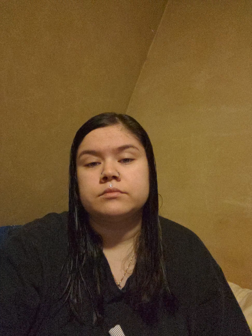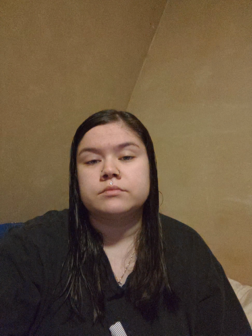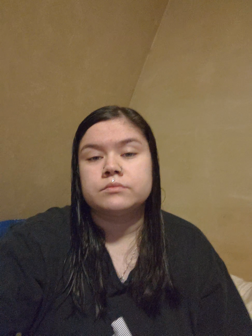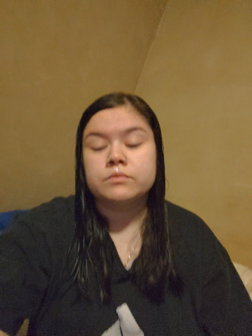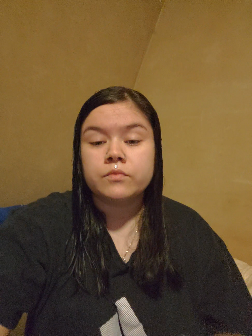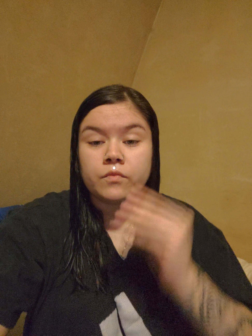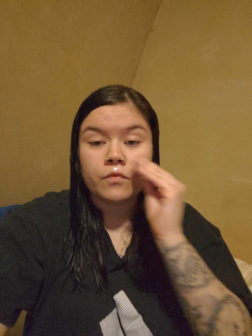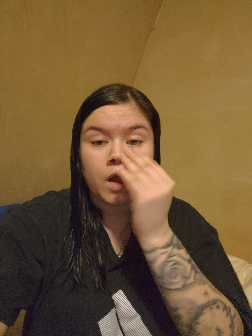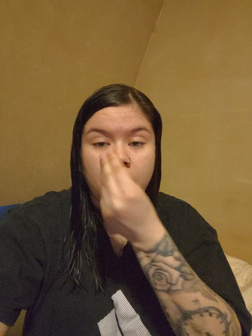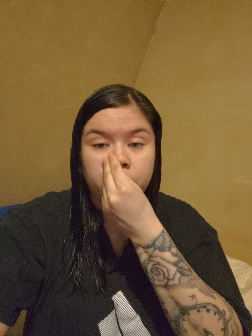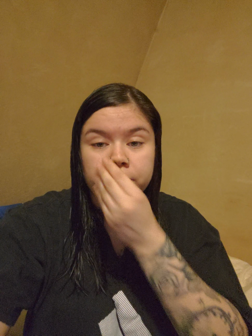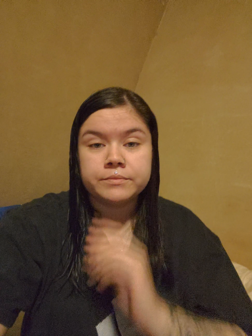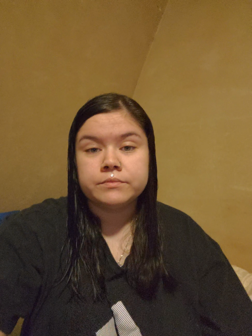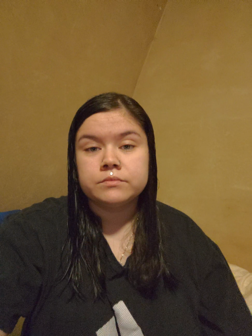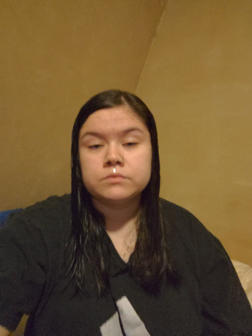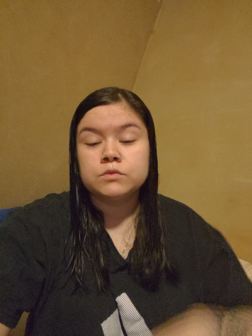flower